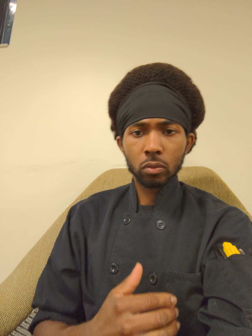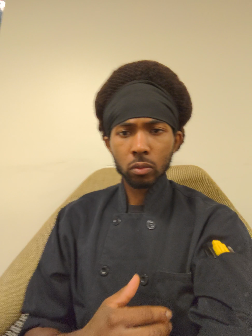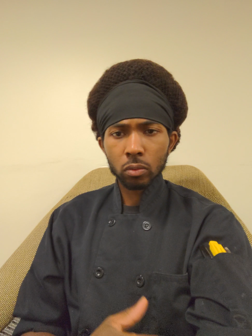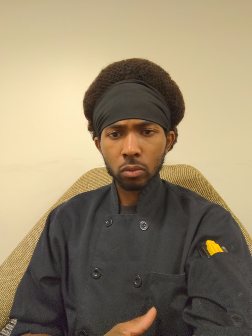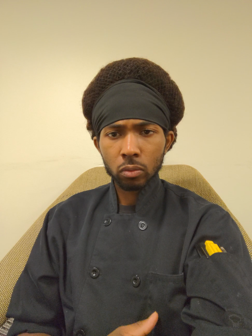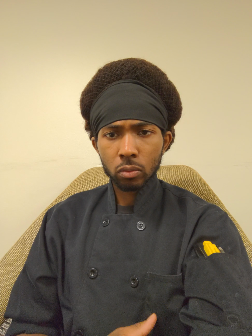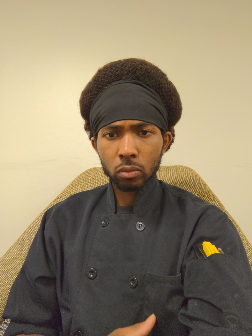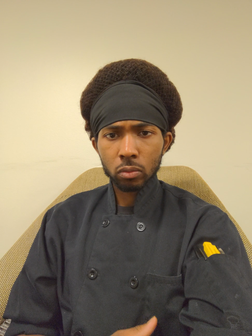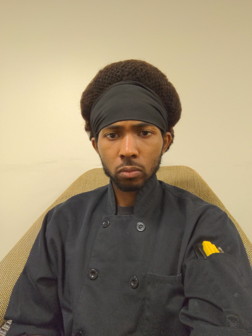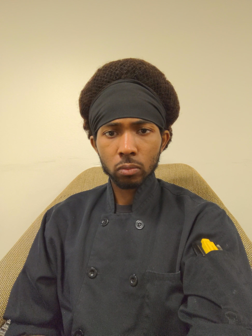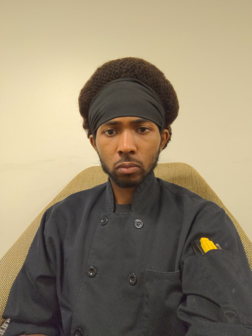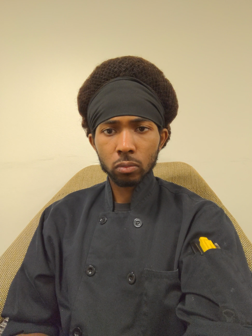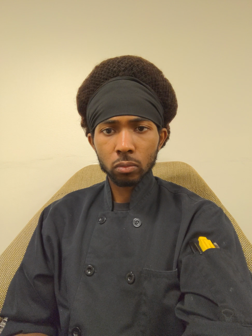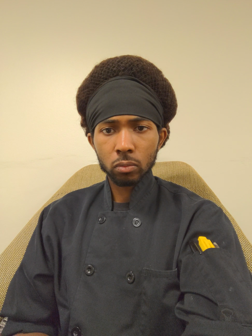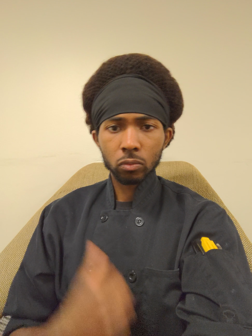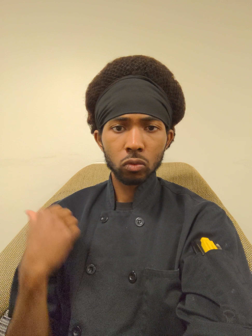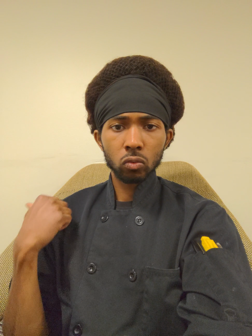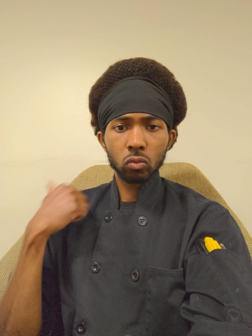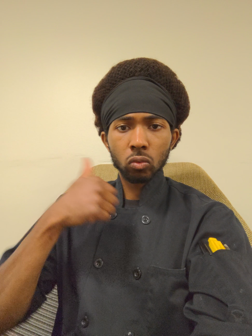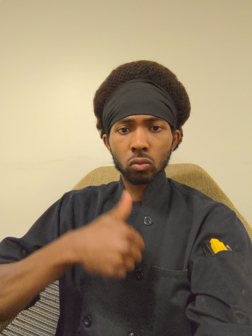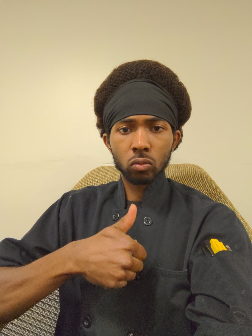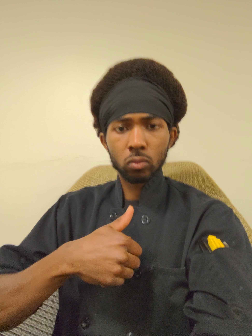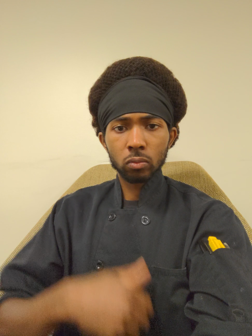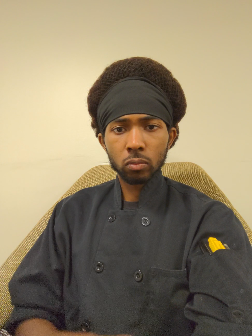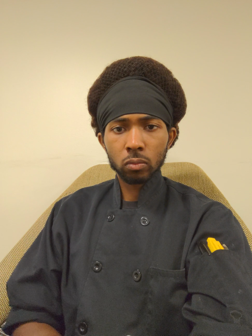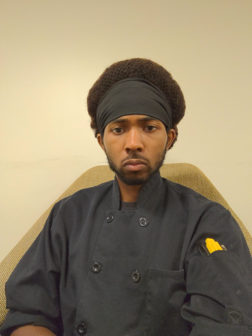coats